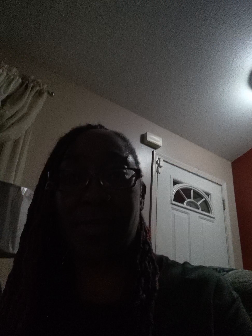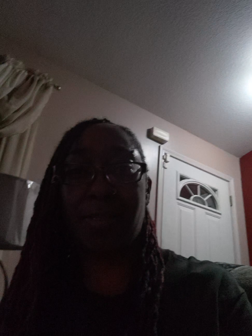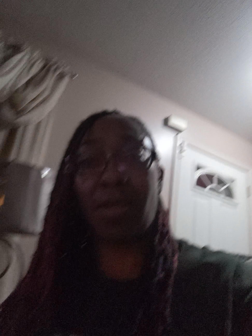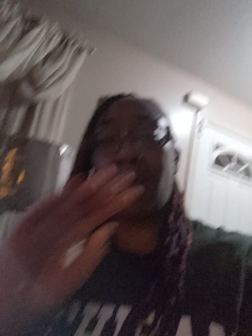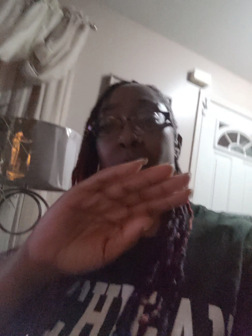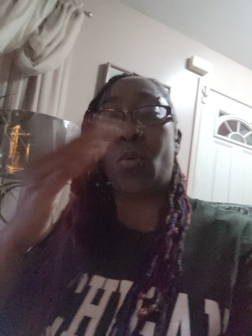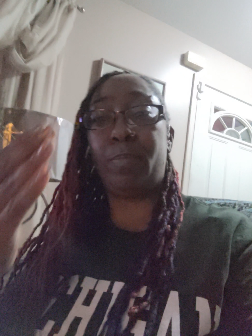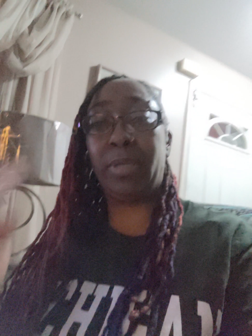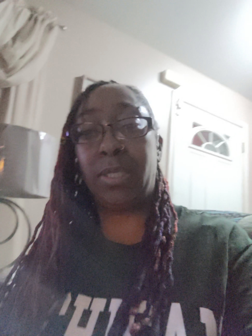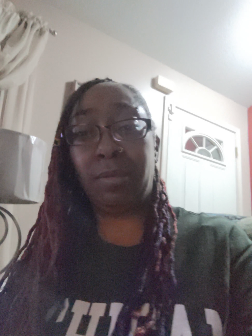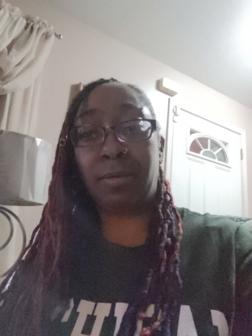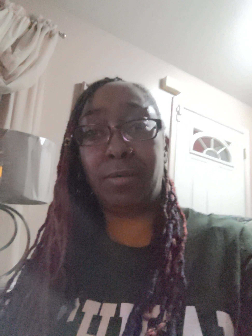open